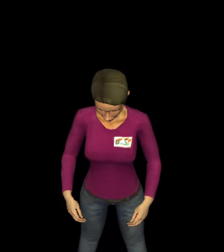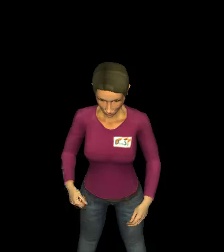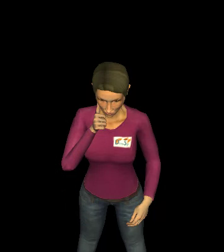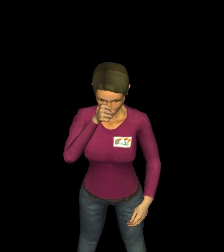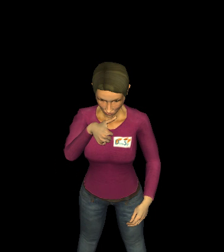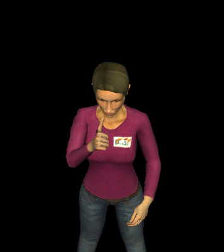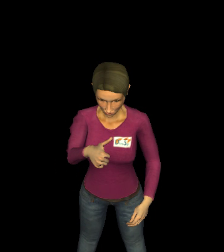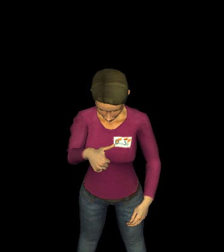بعد غد